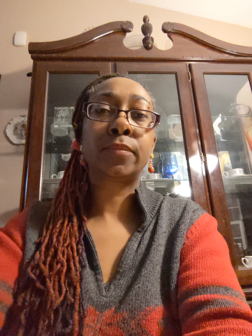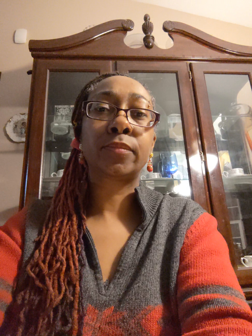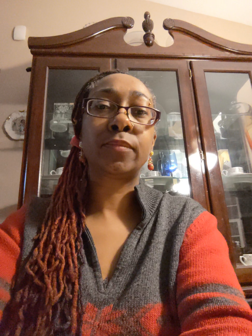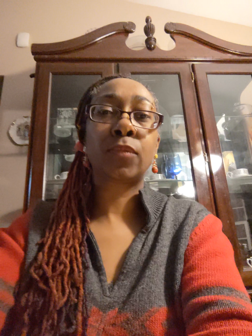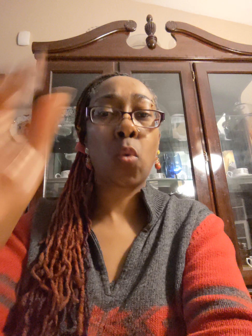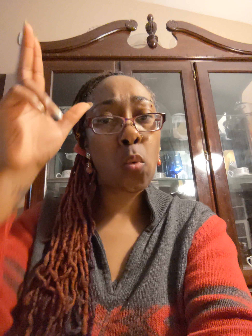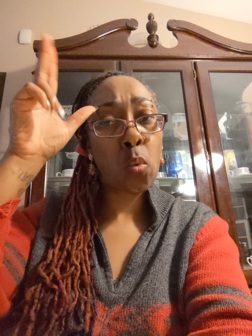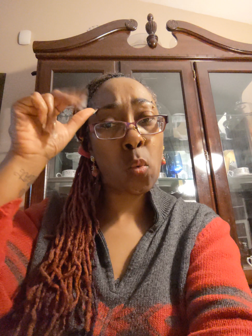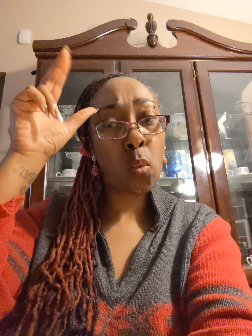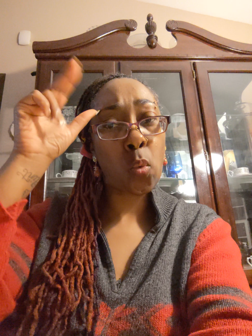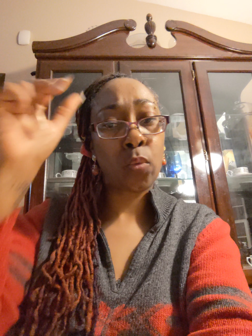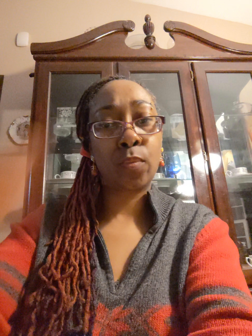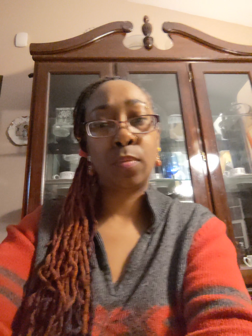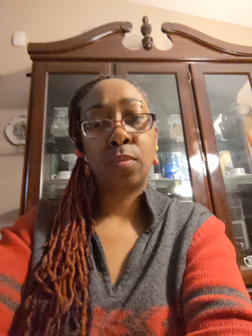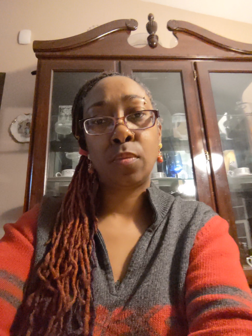horse